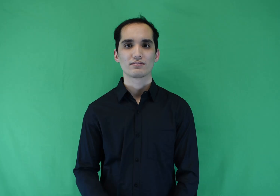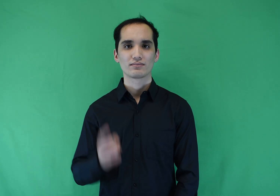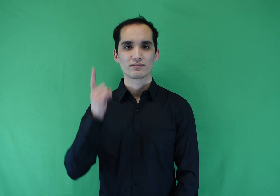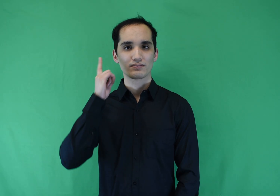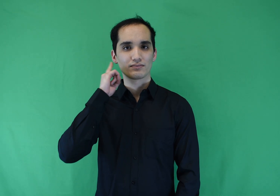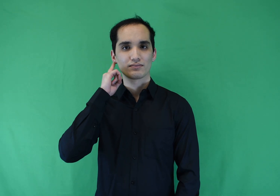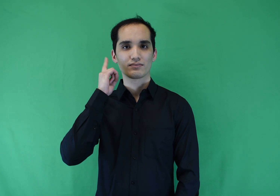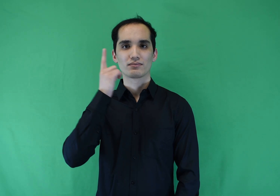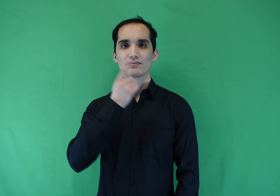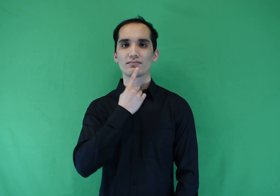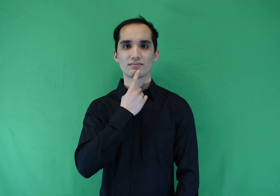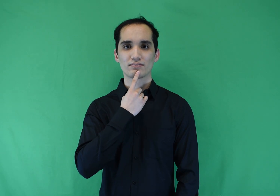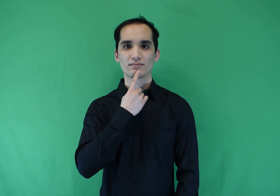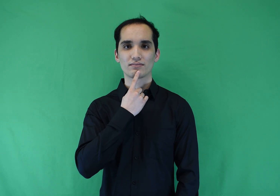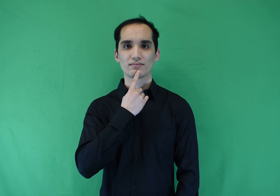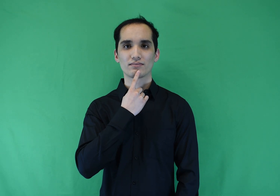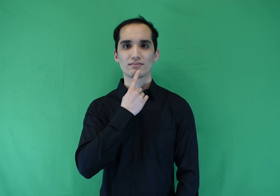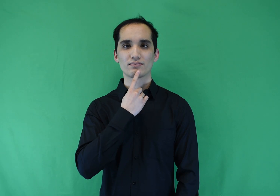sordo